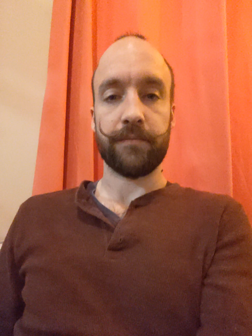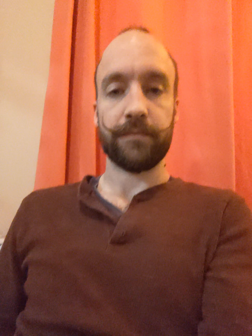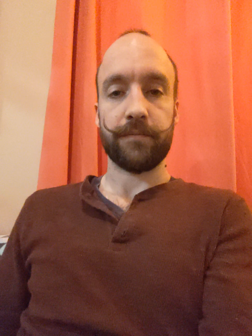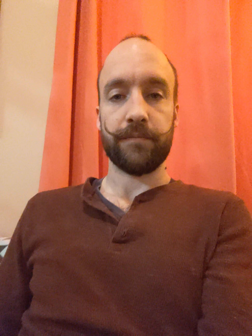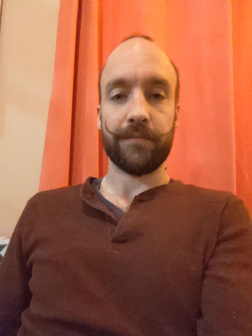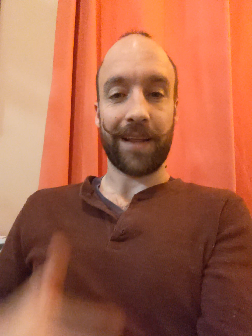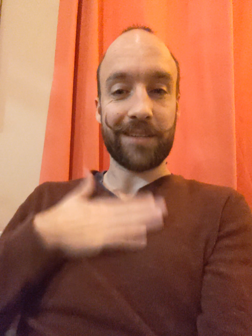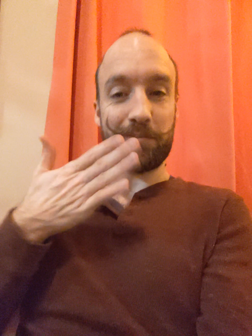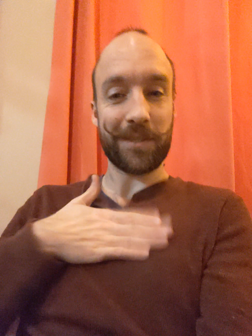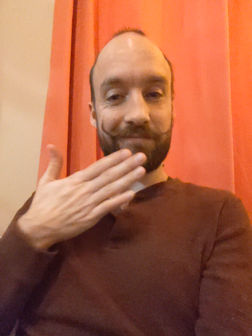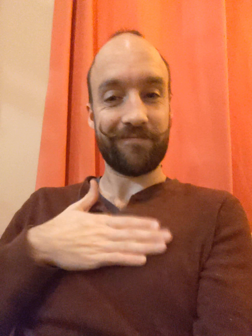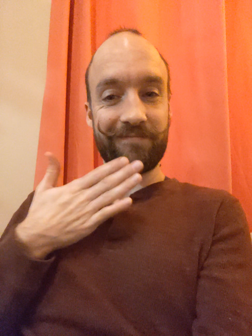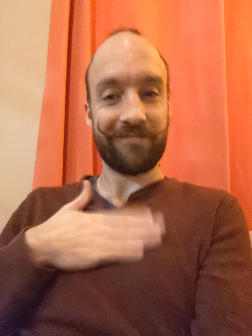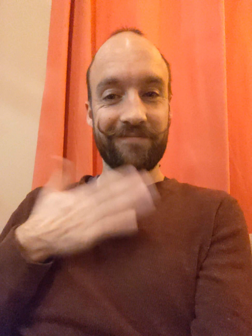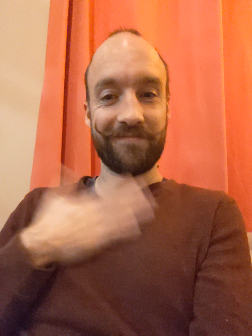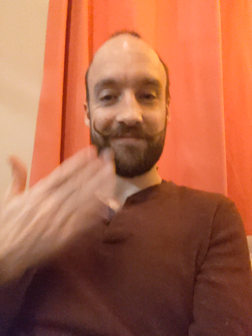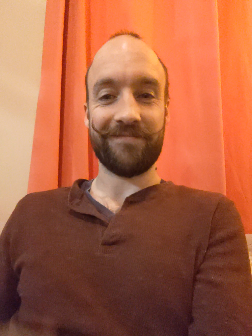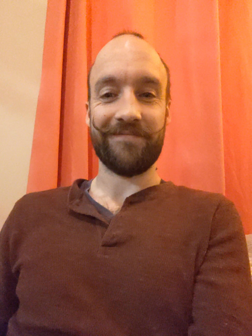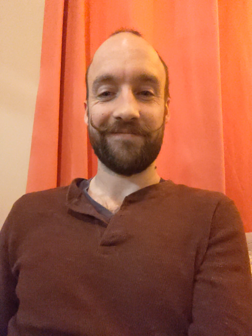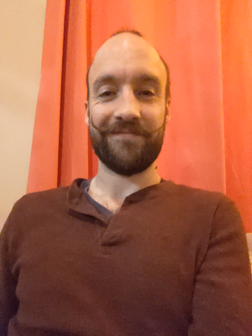happy